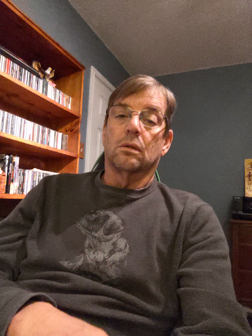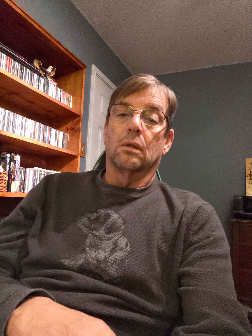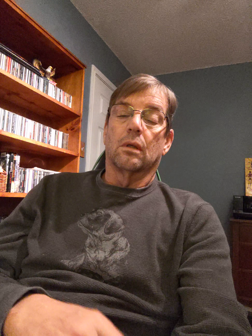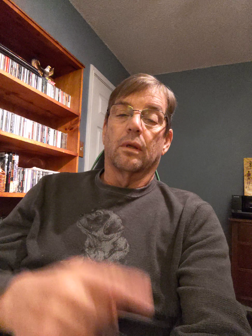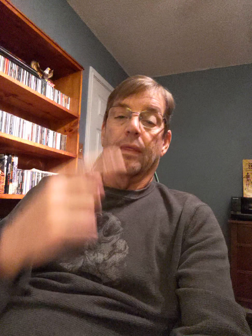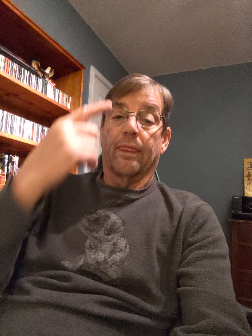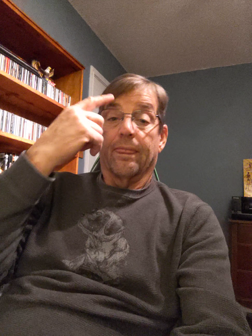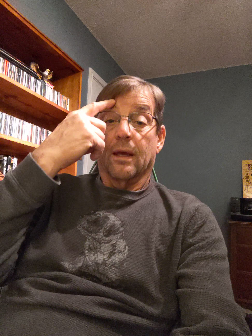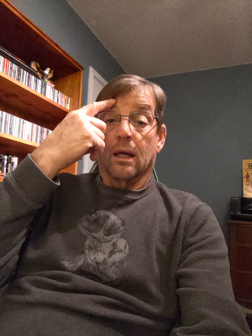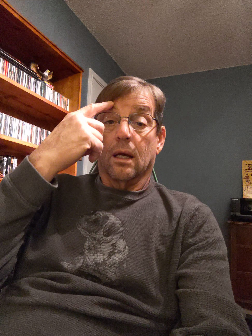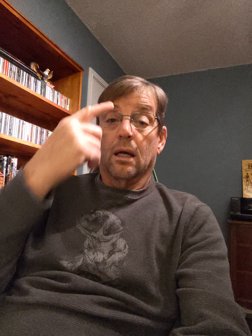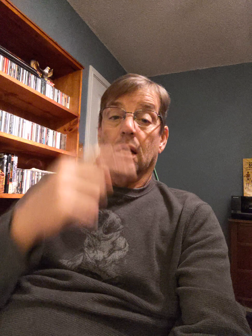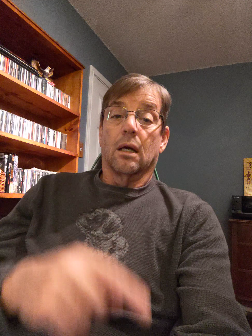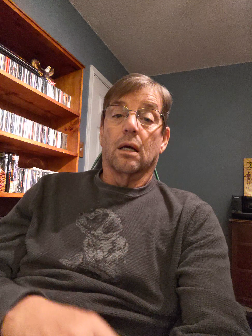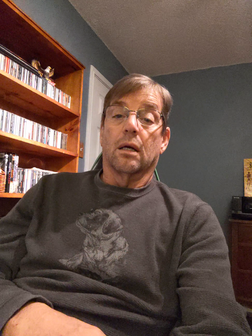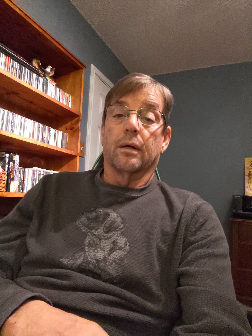think